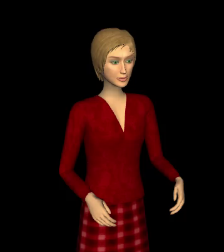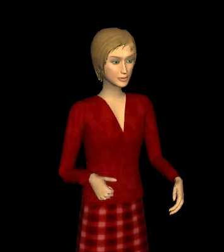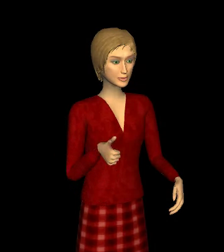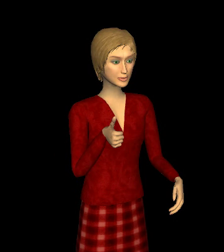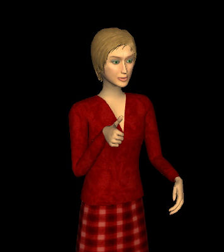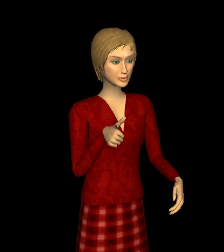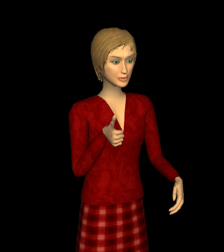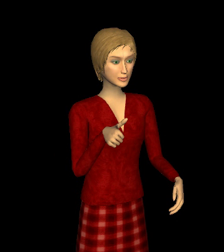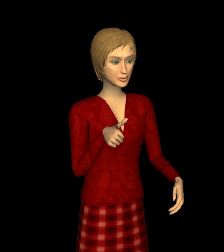أول